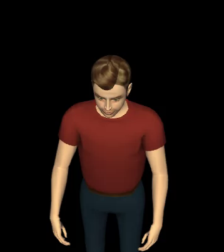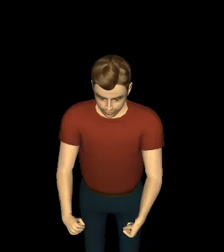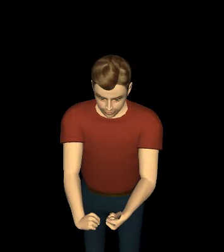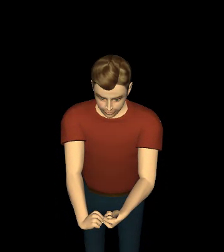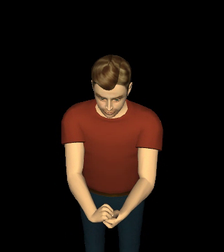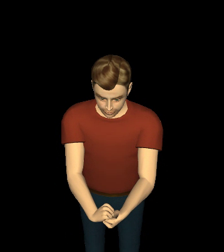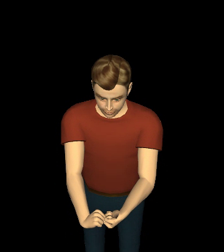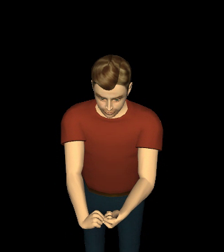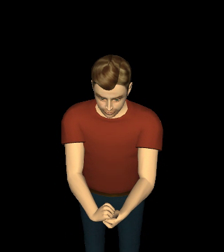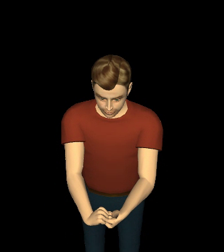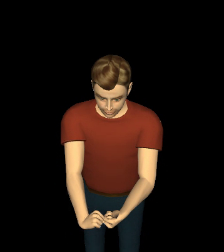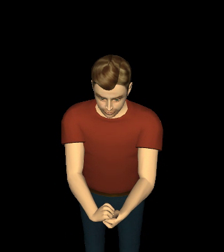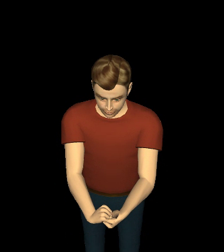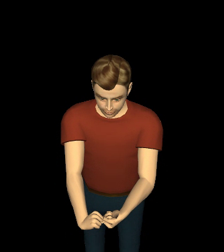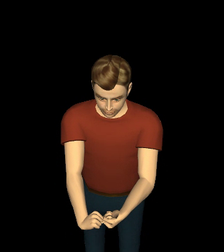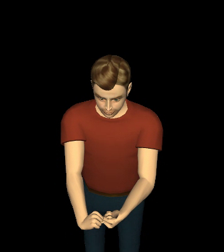يغسل